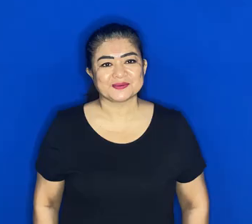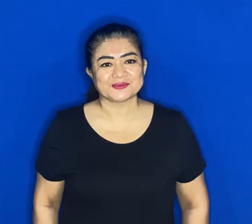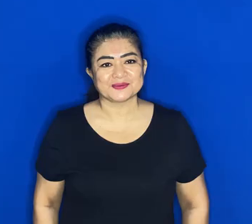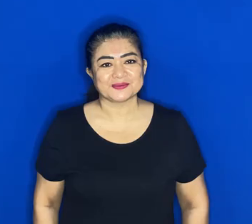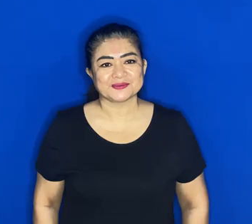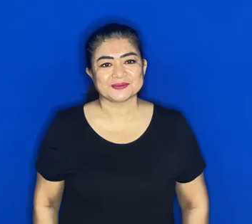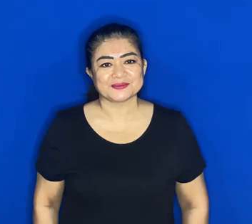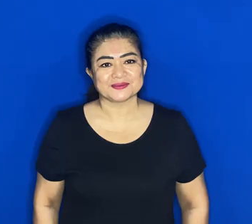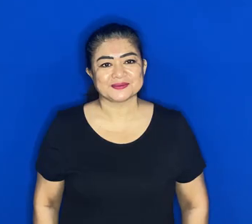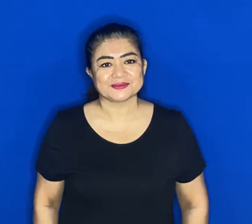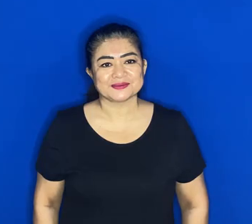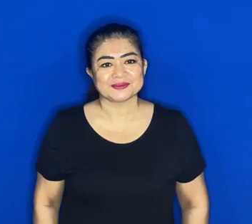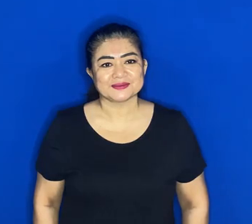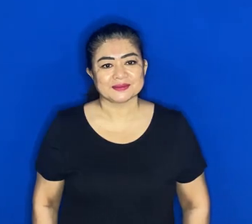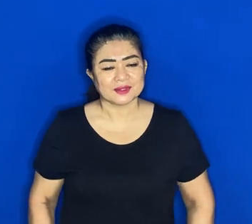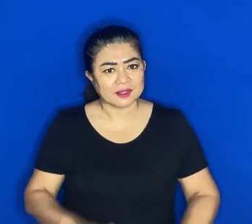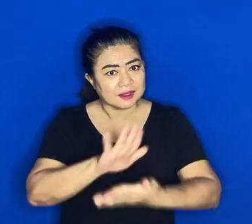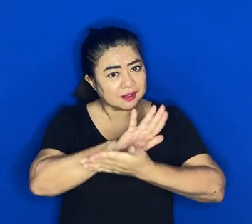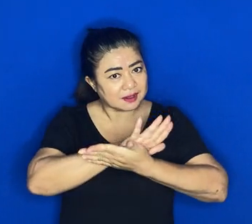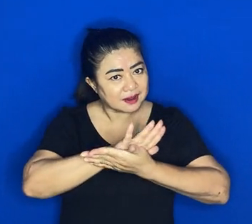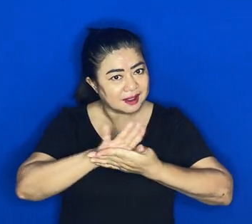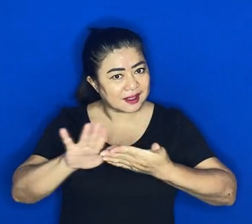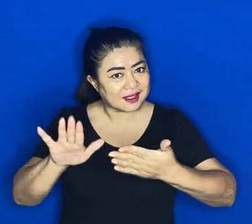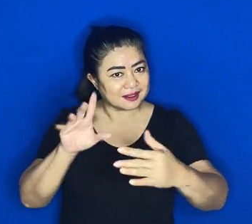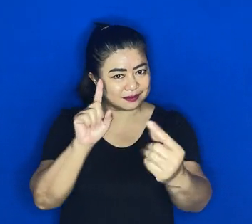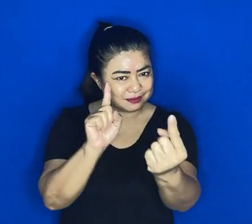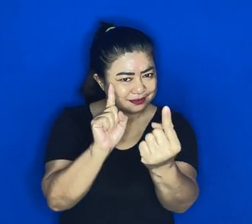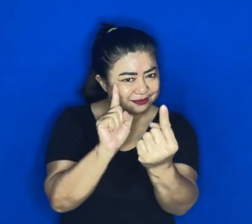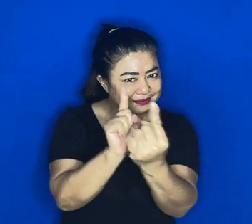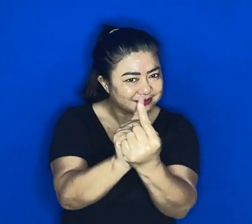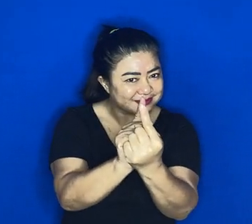nice to meet you